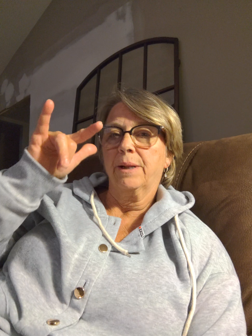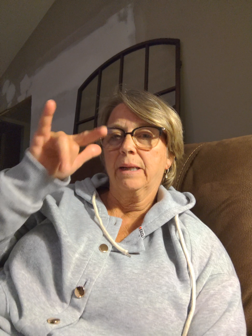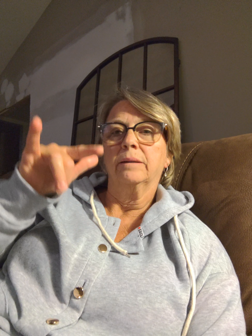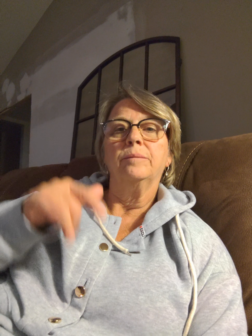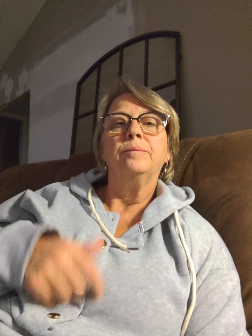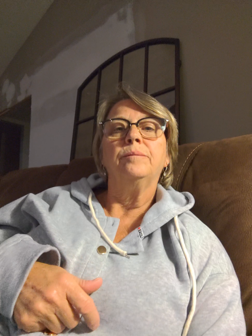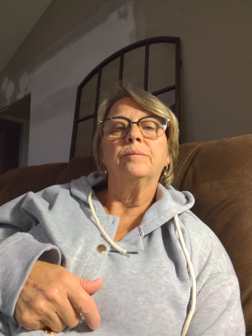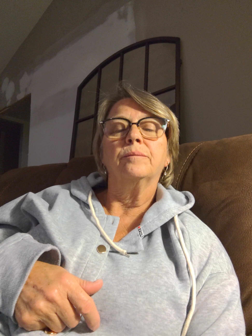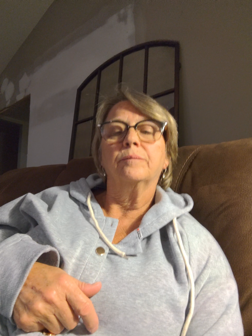airplane